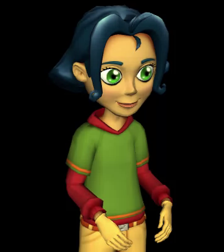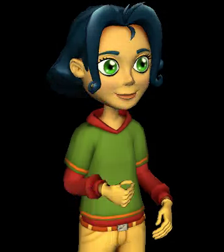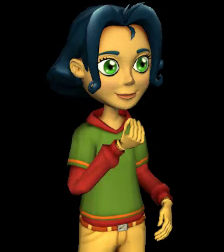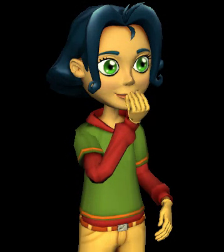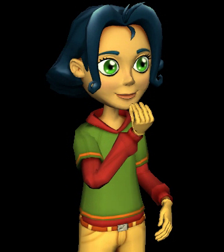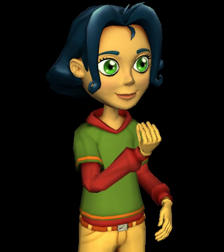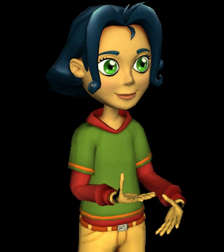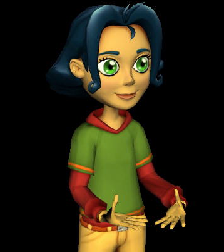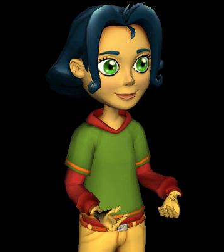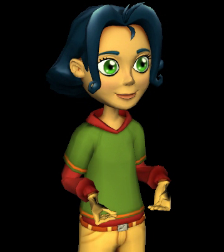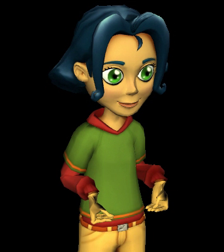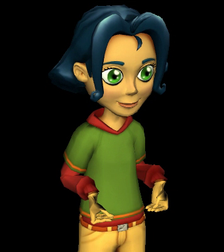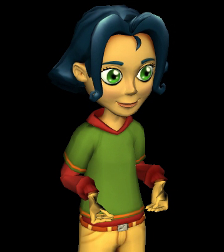مرحبا